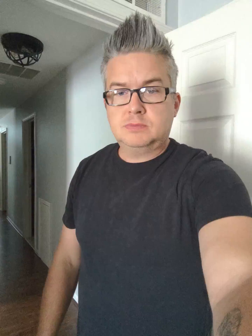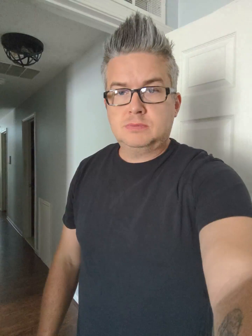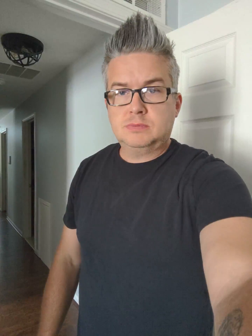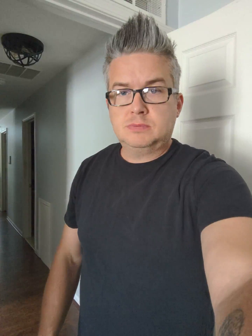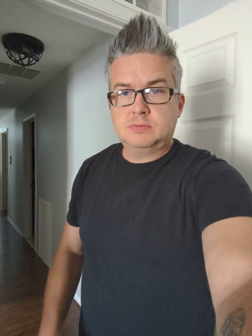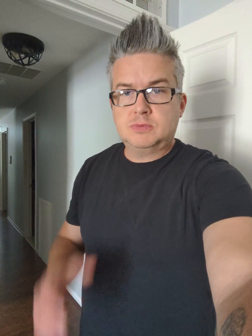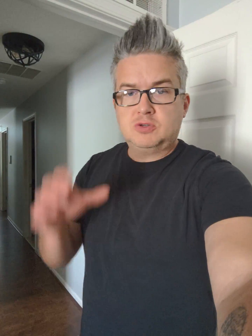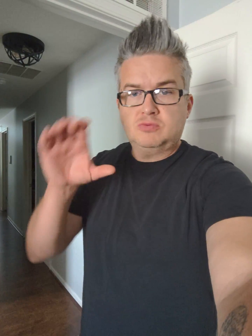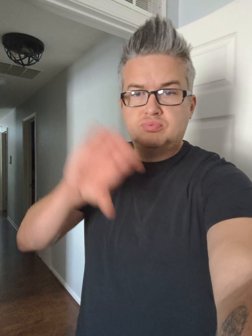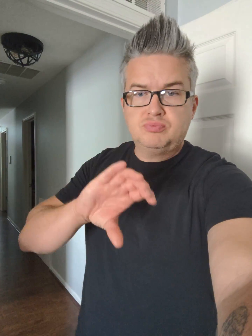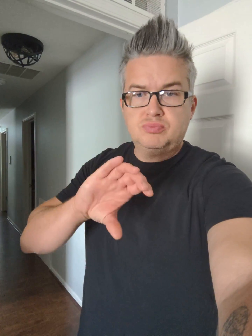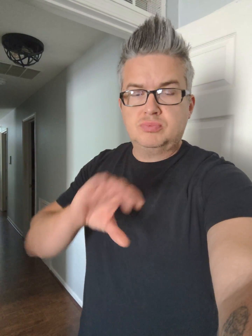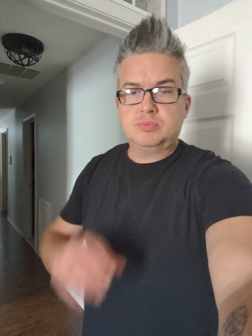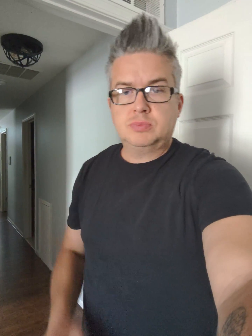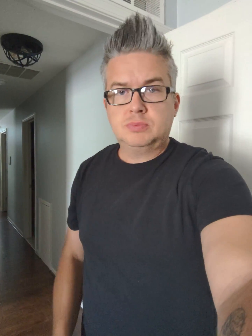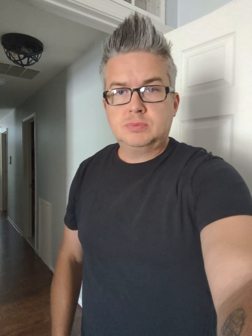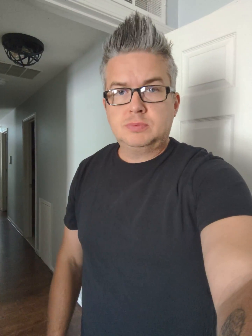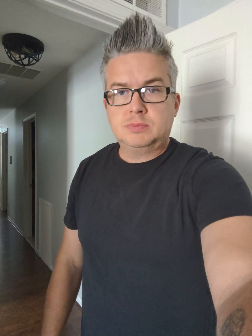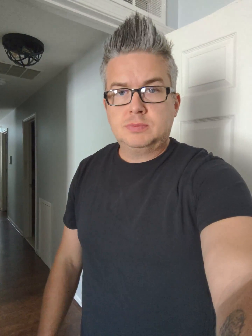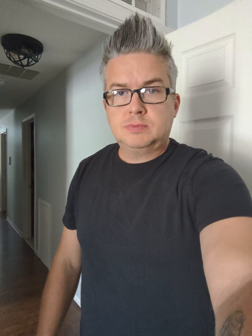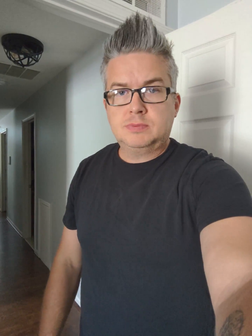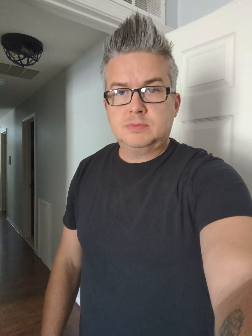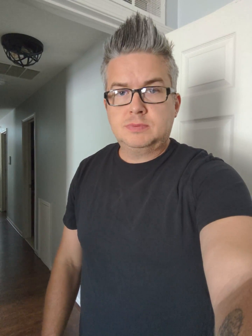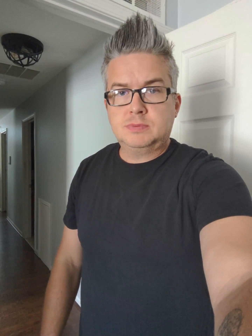dump